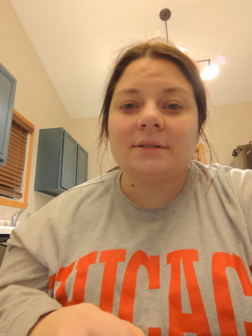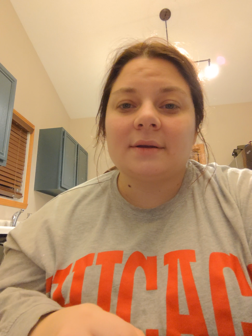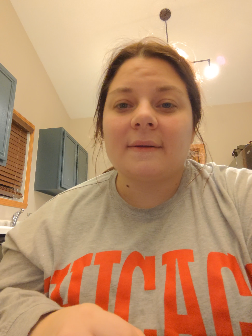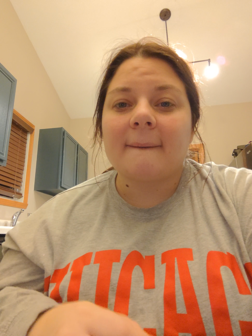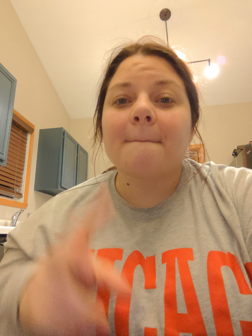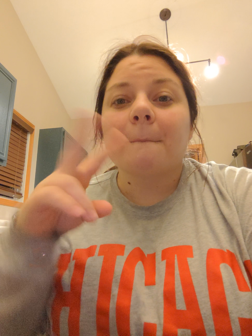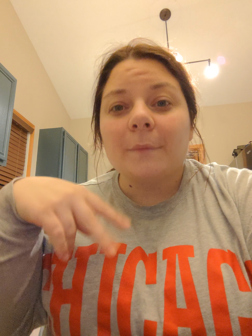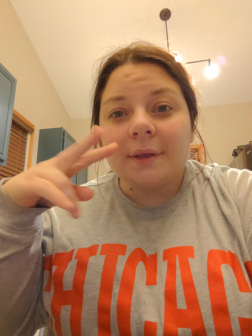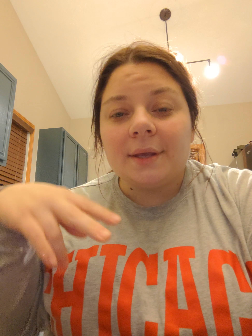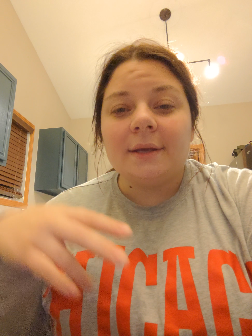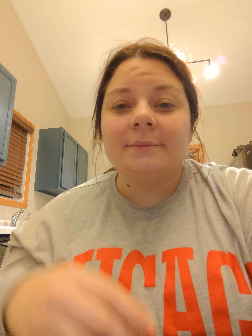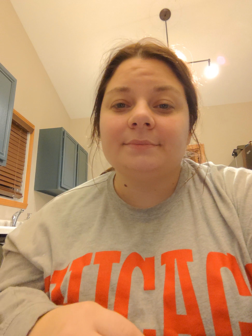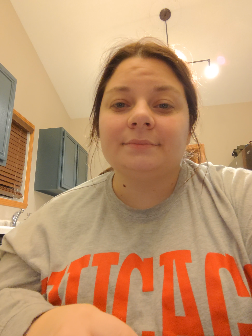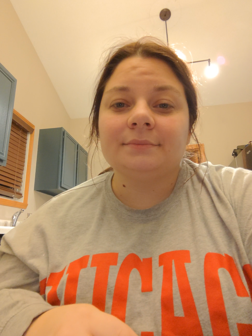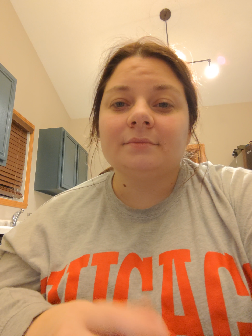read